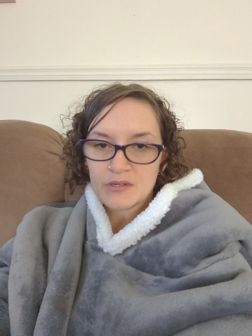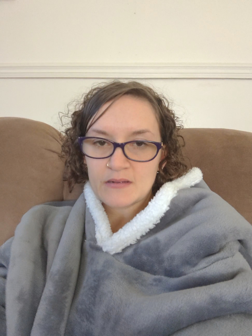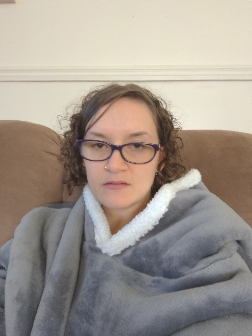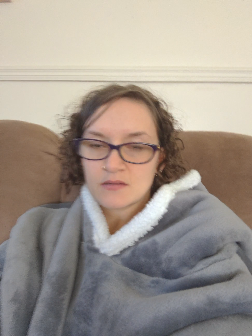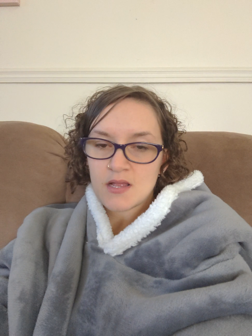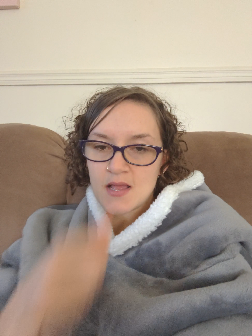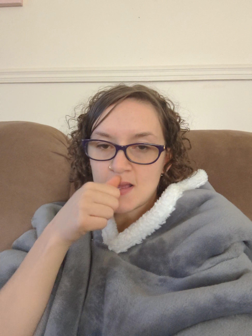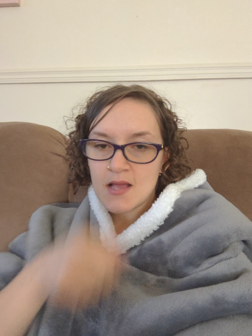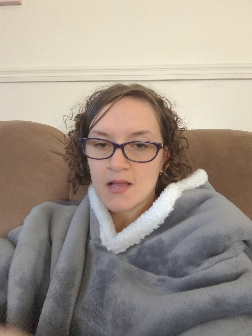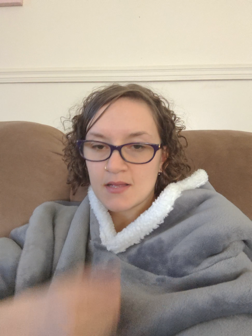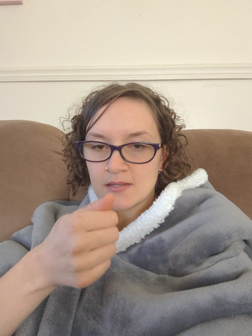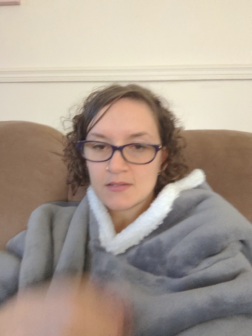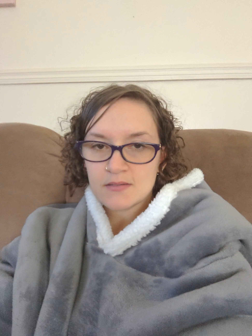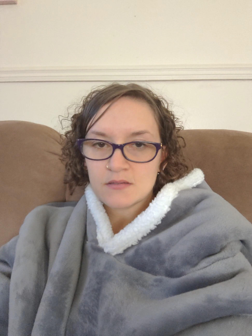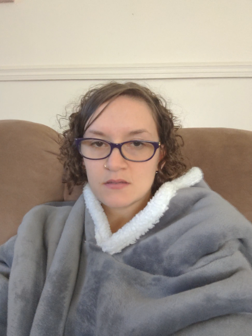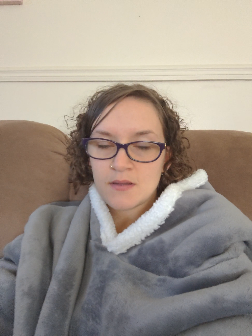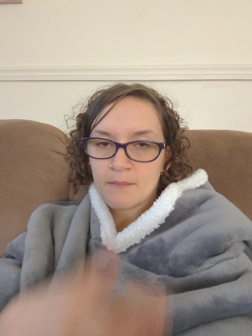hide